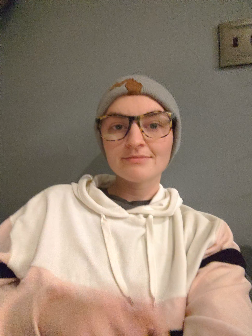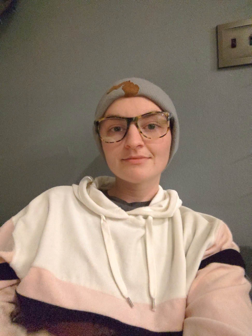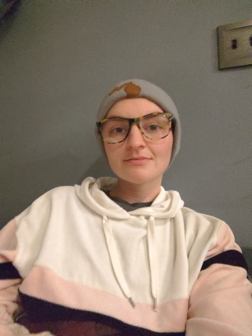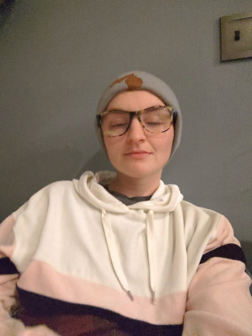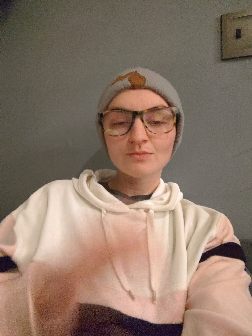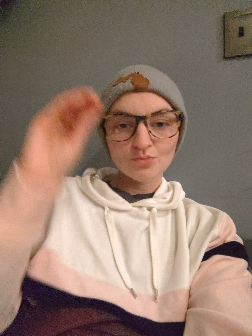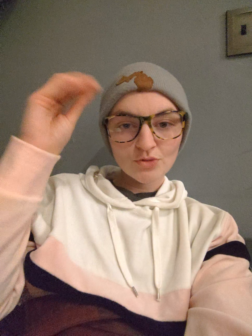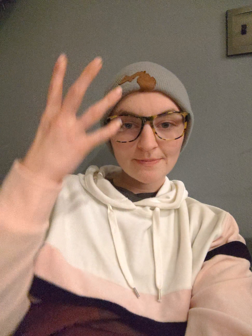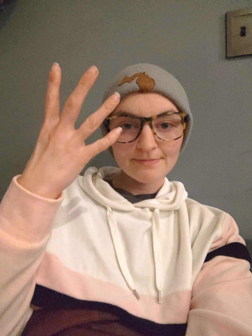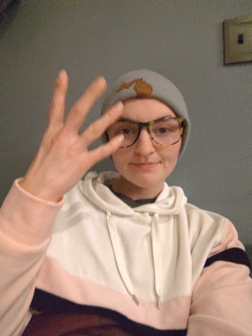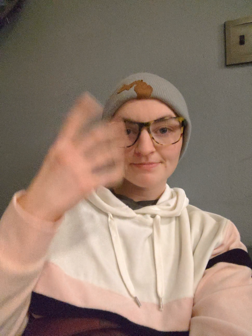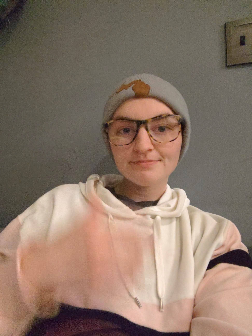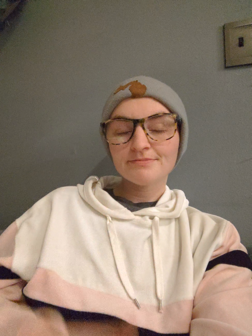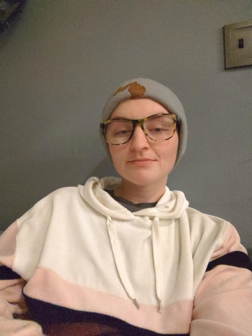sun